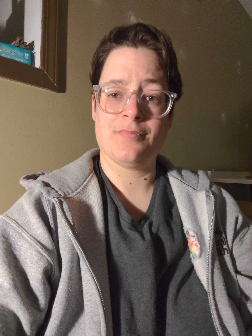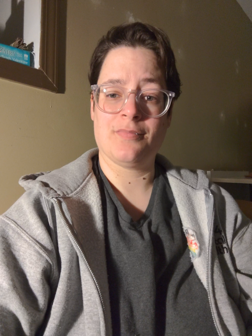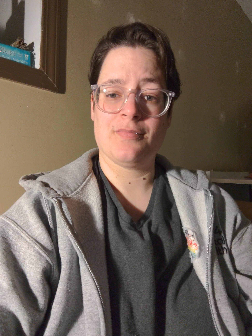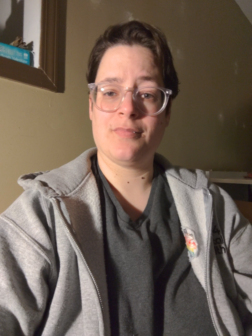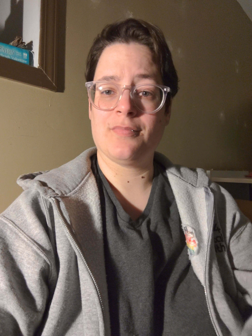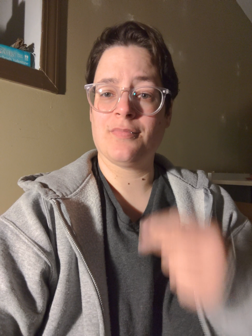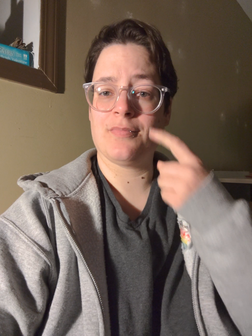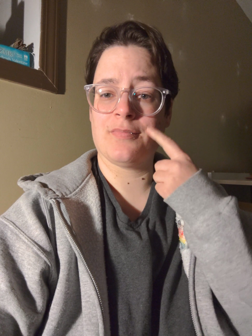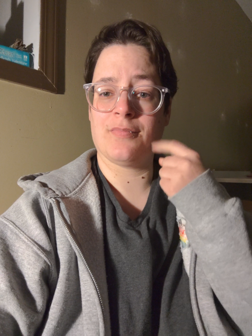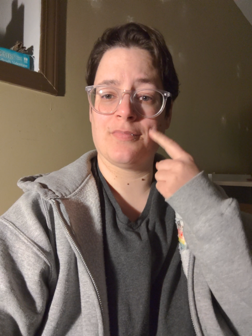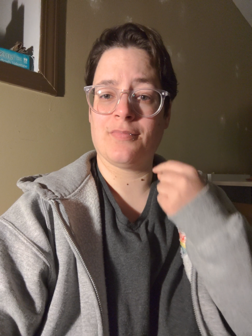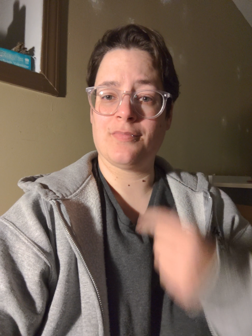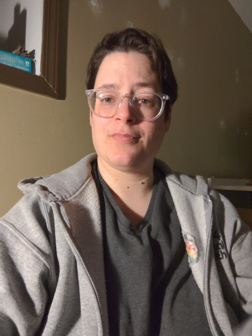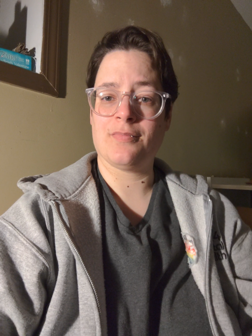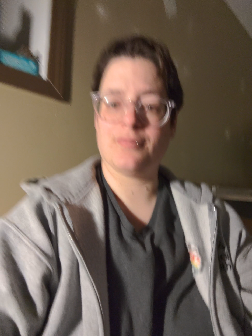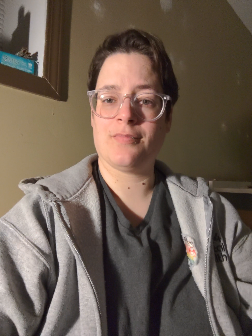dryer